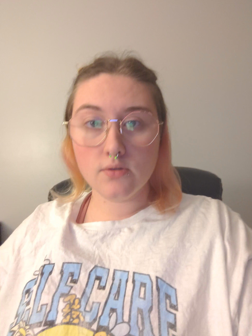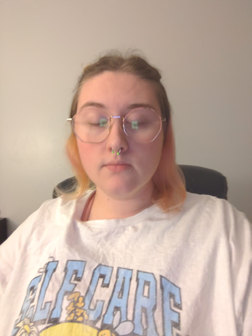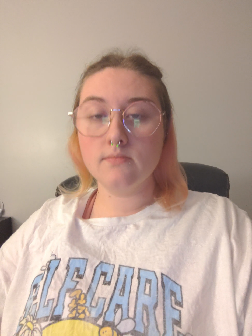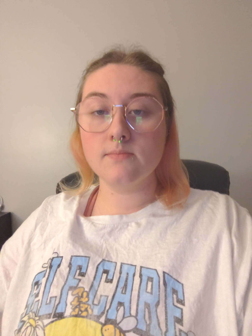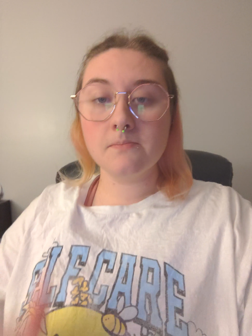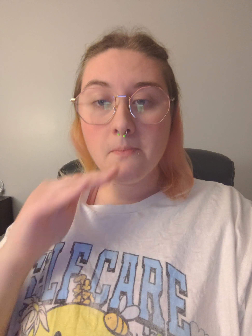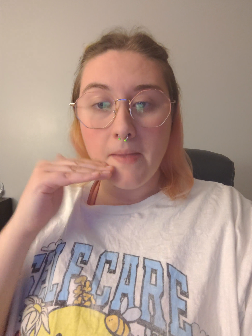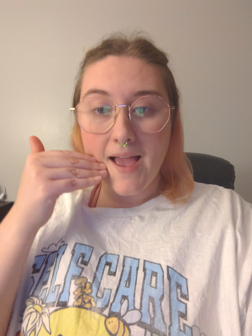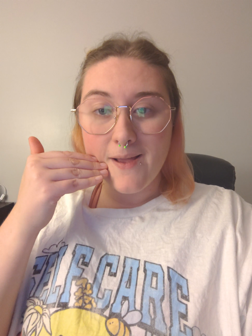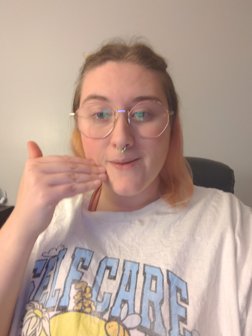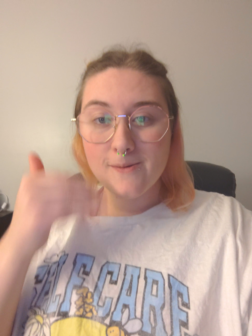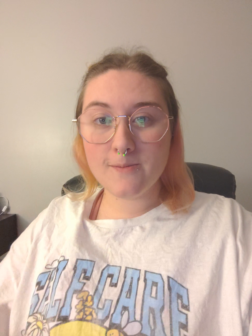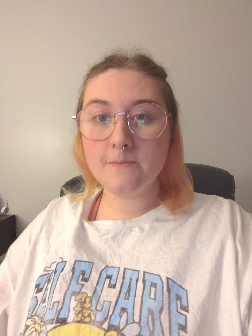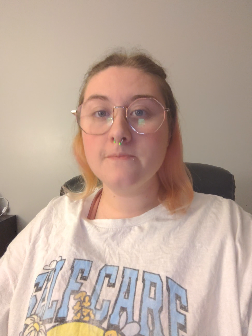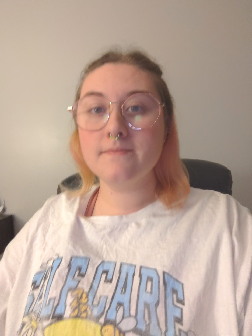smile